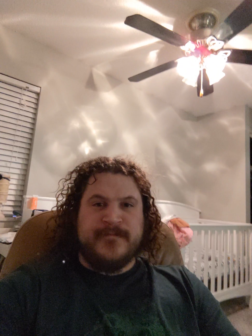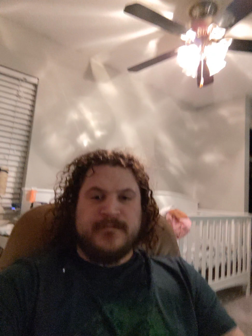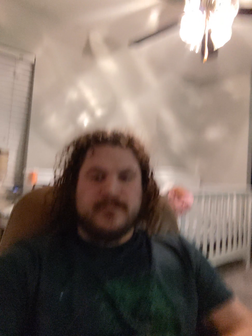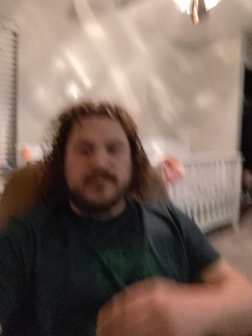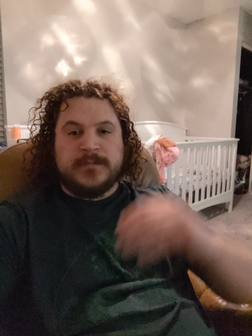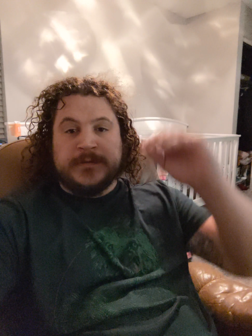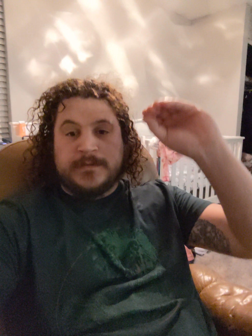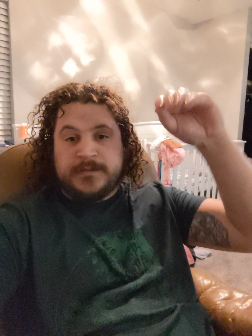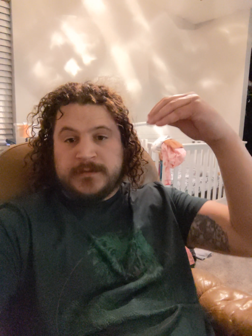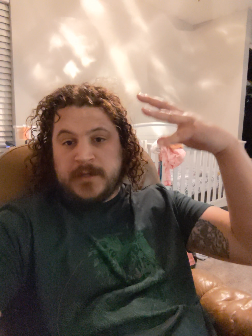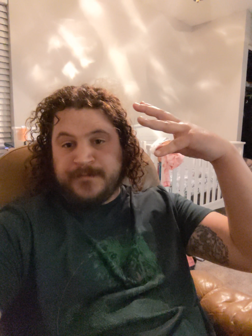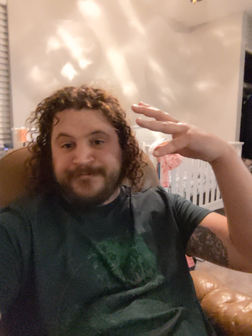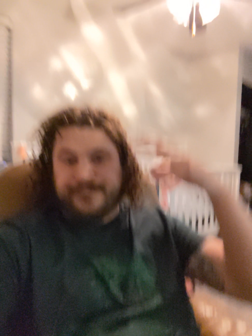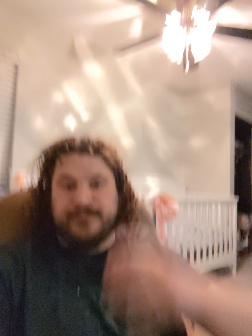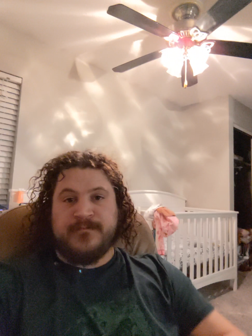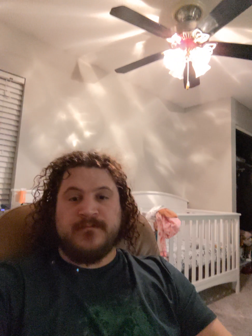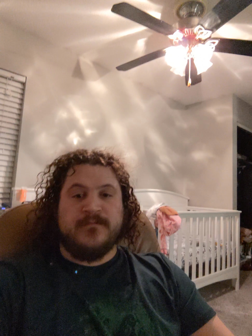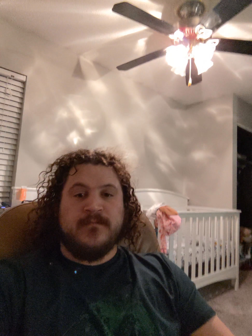sun